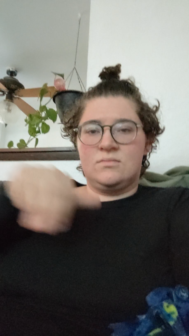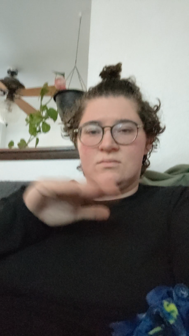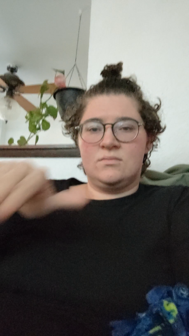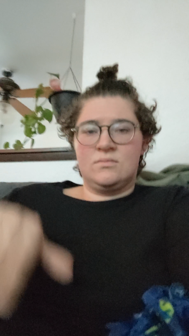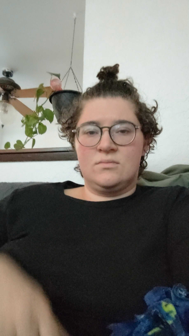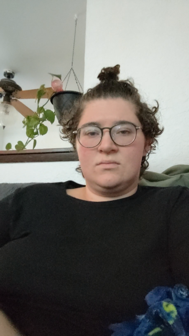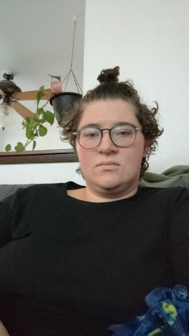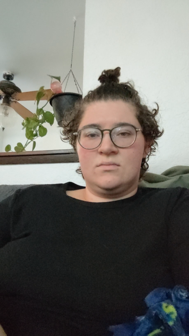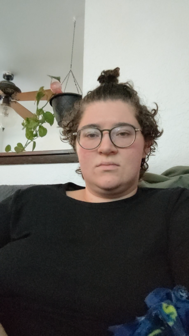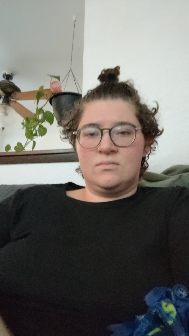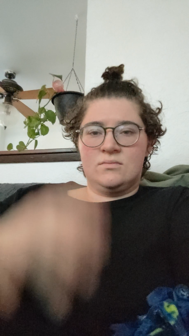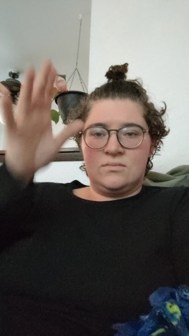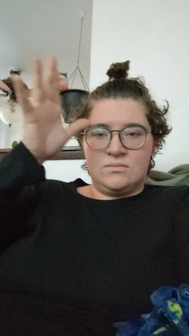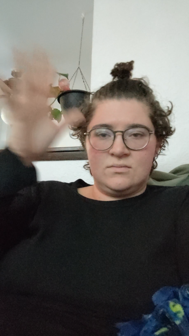moose